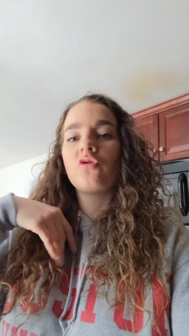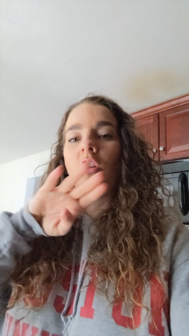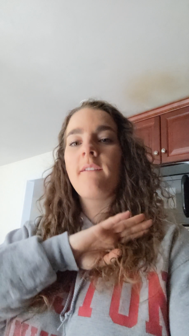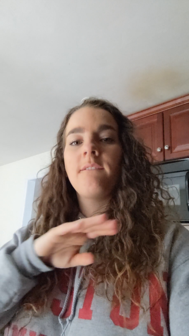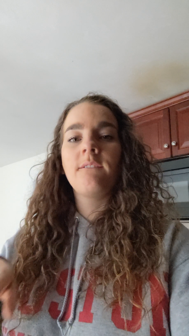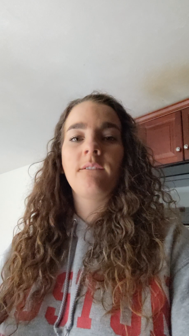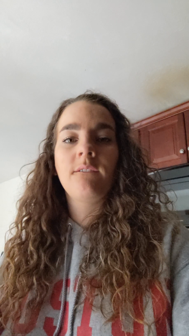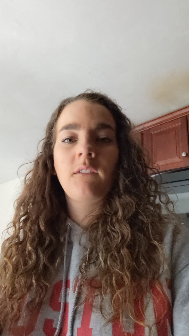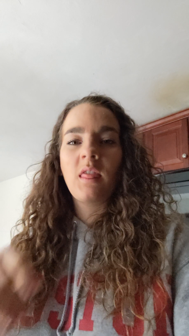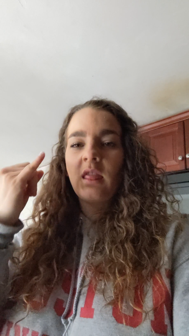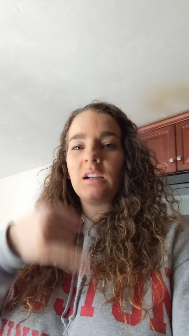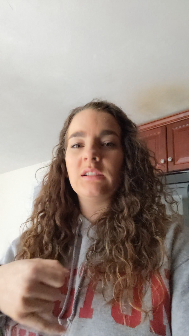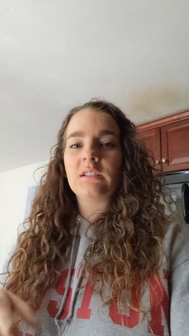last